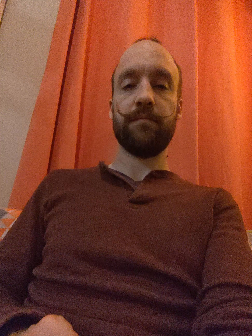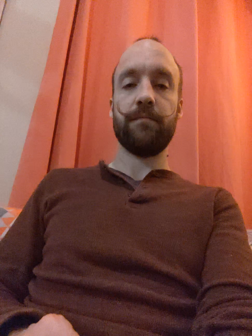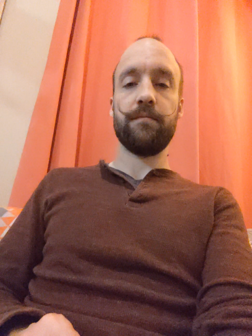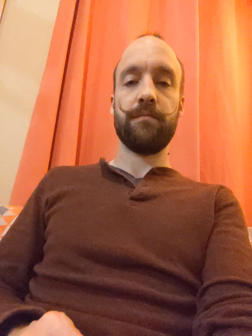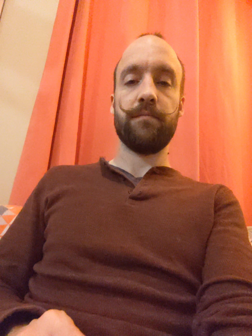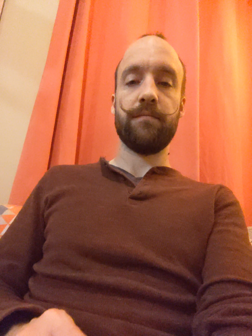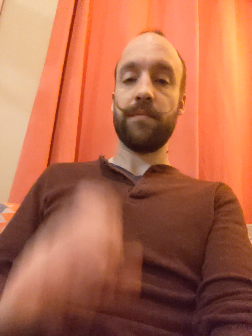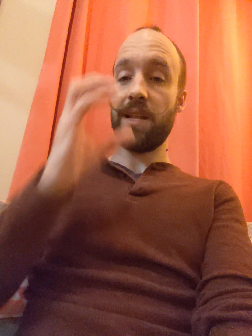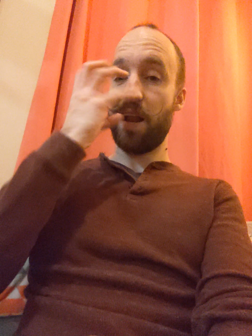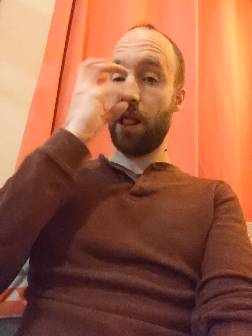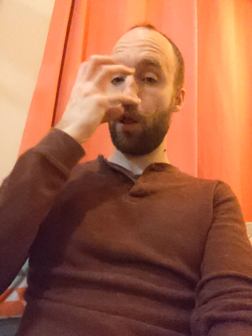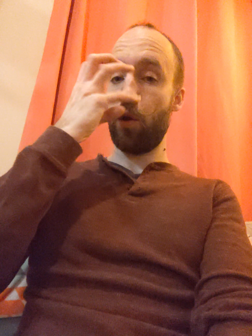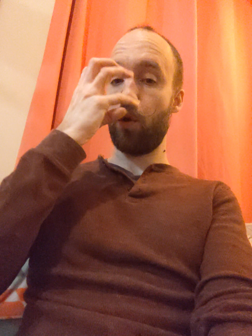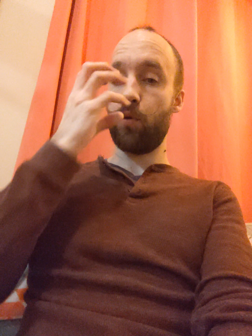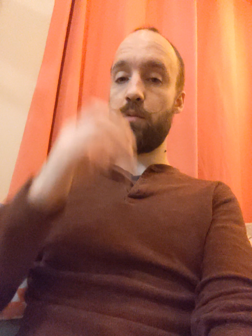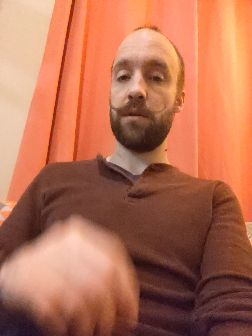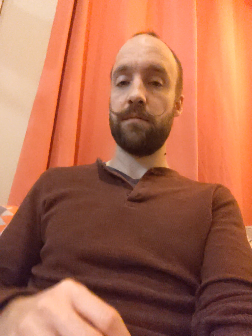clown